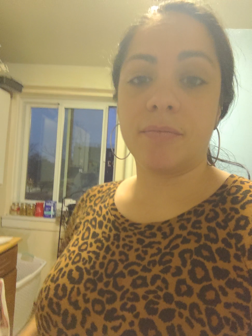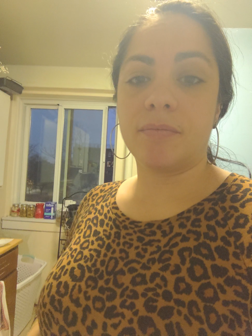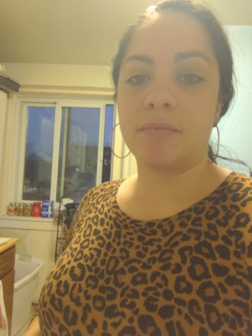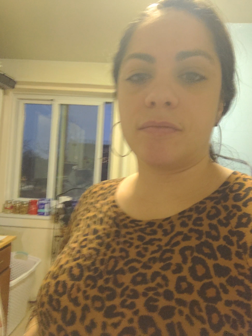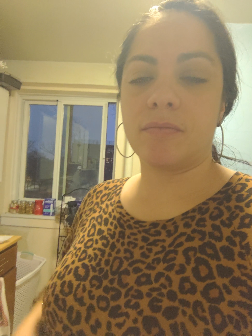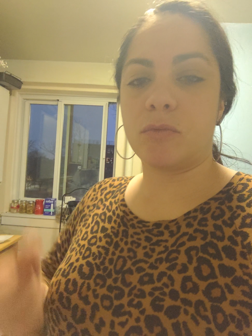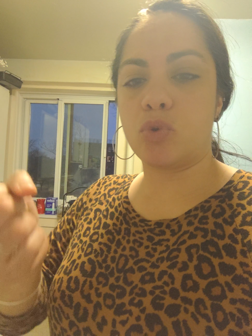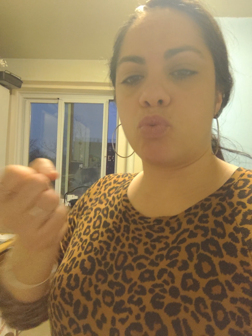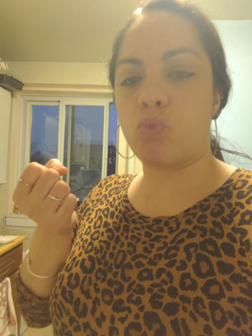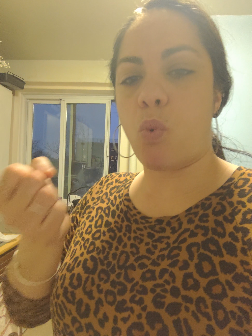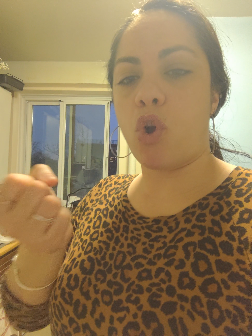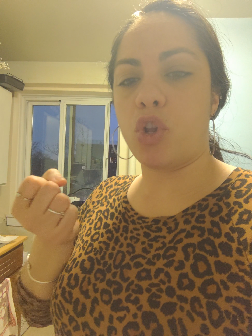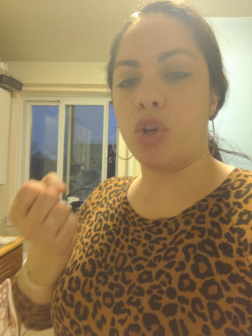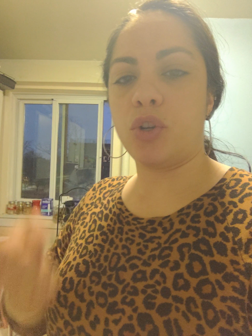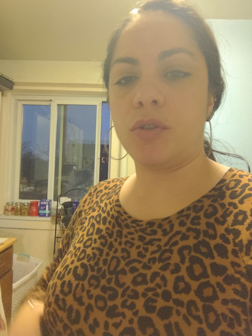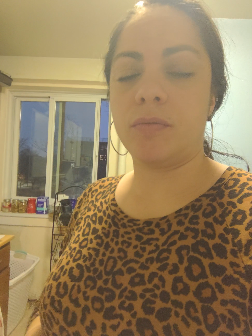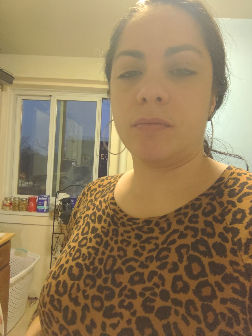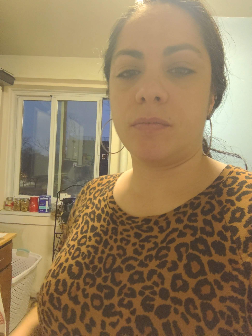drawer